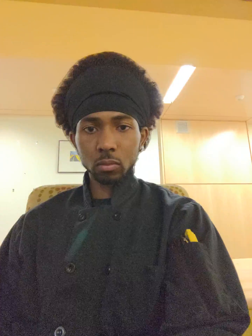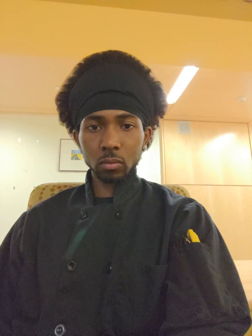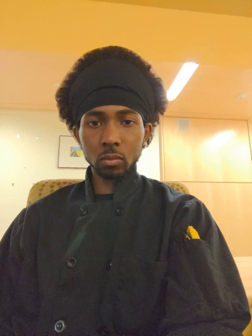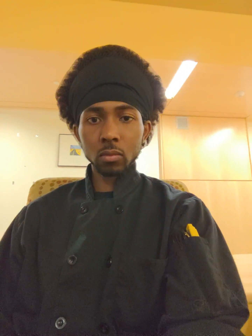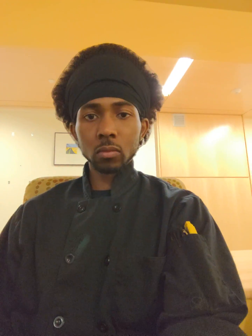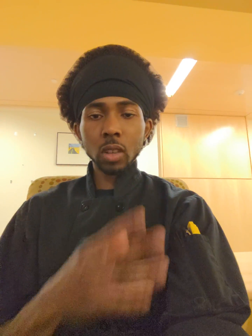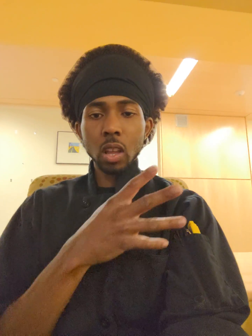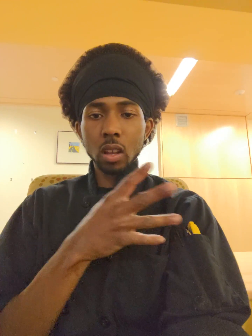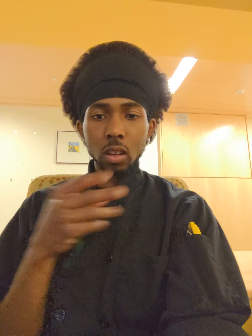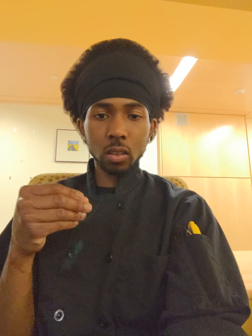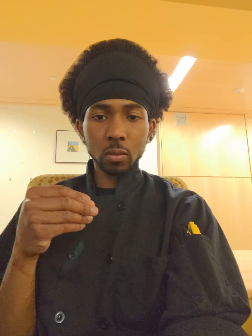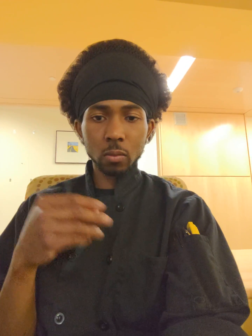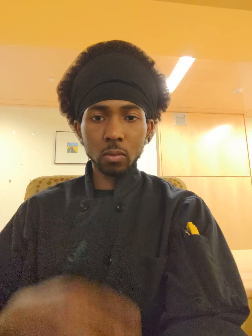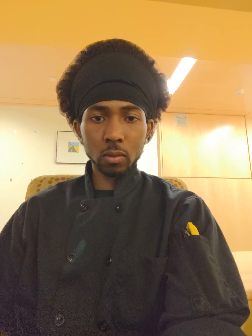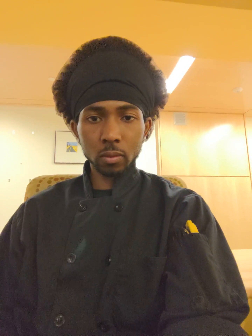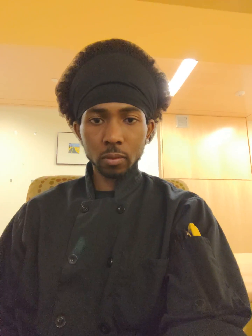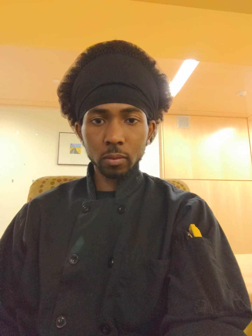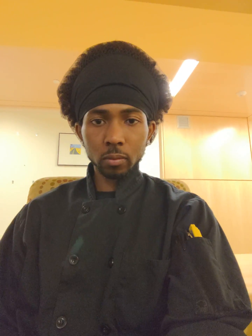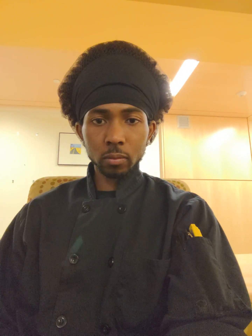and